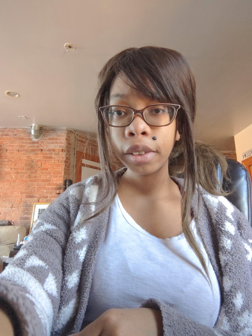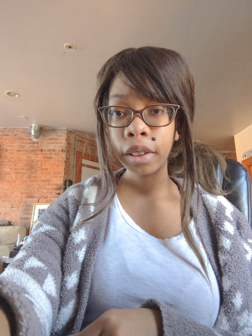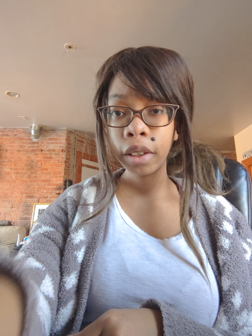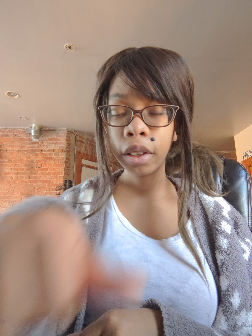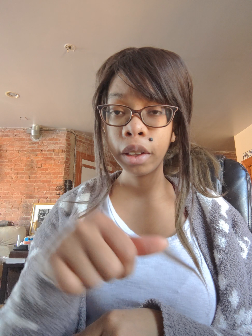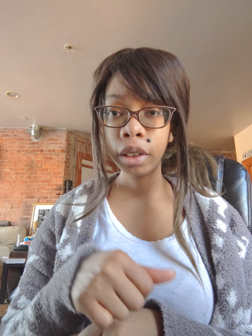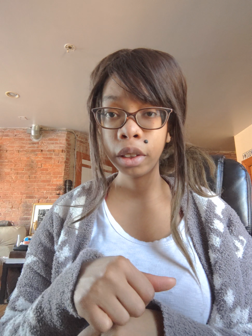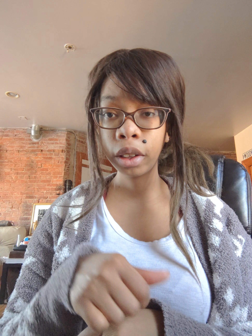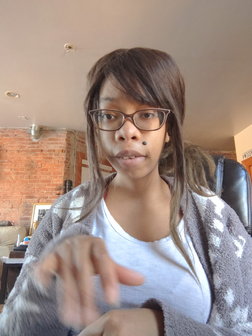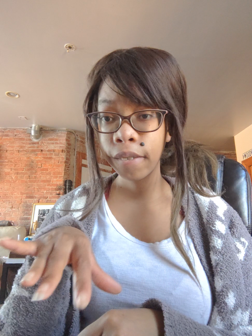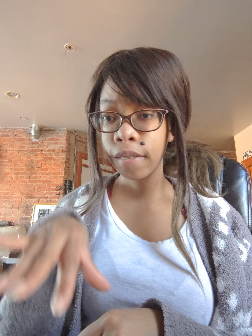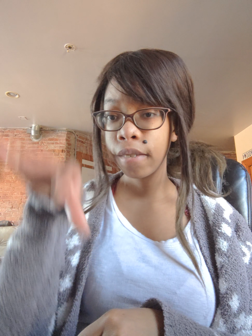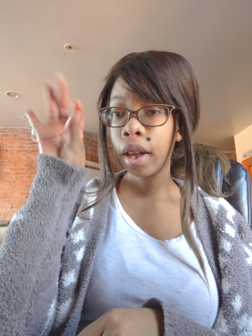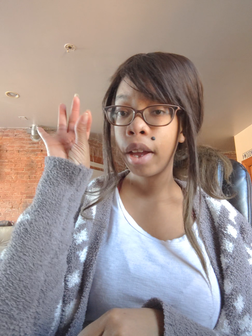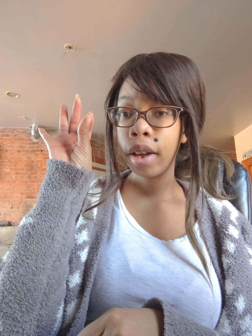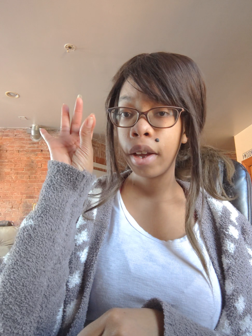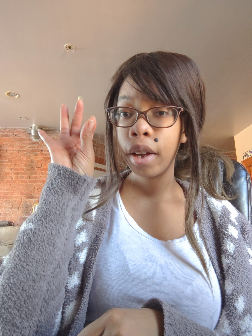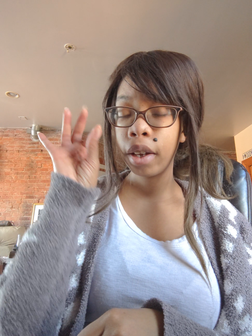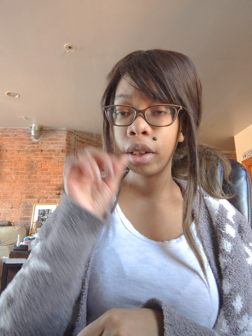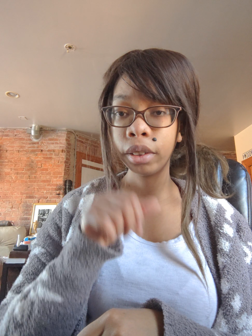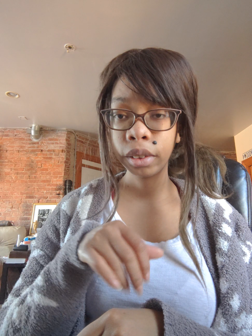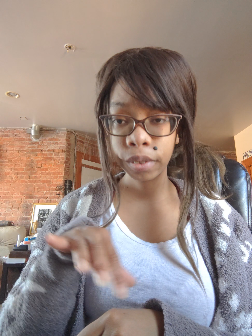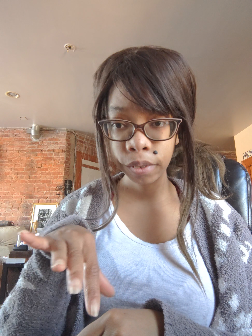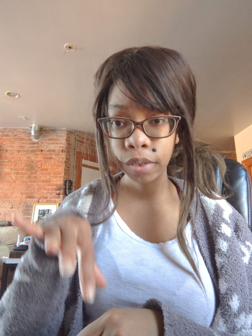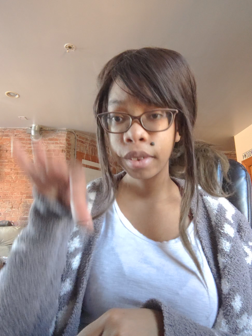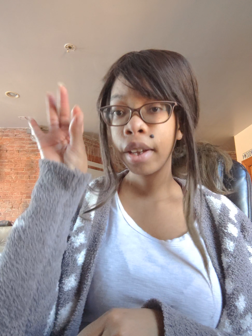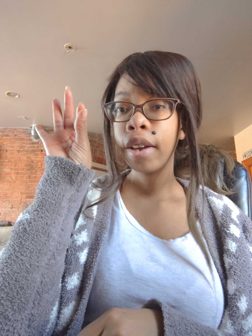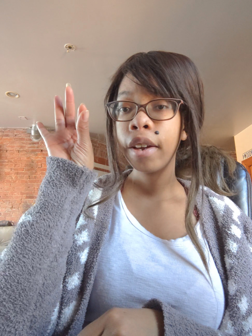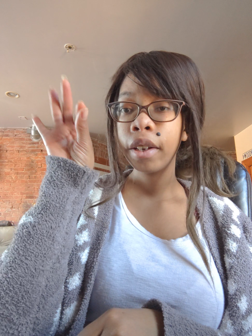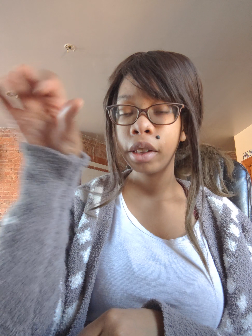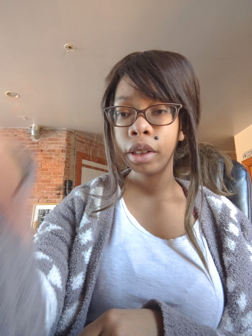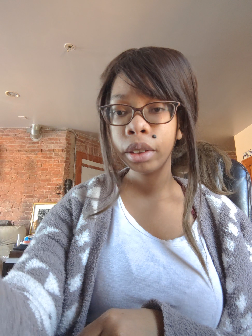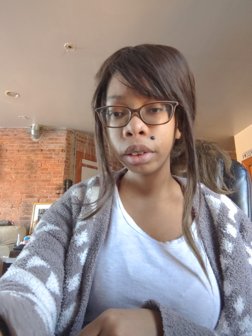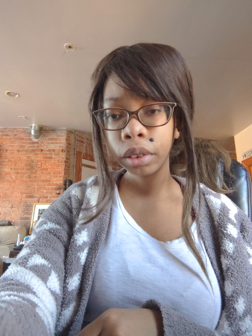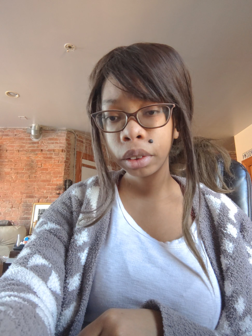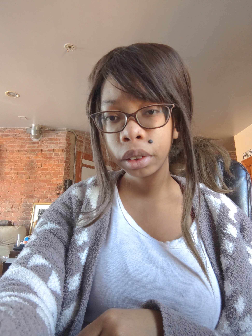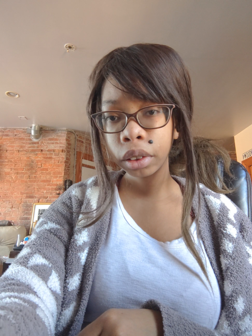find